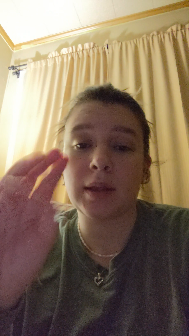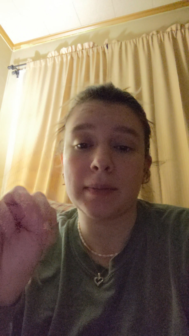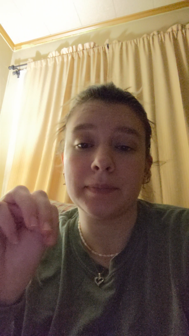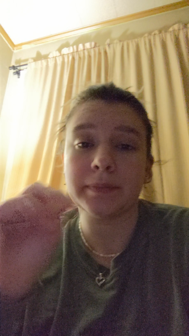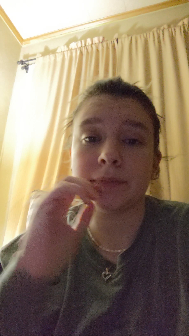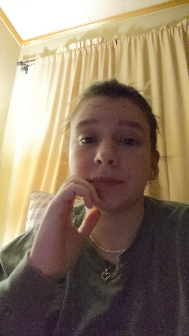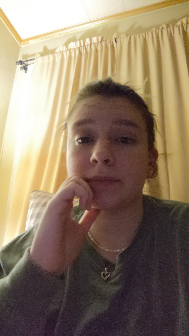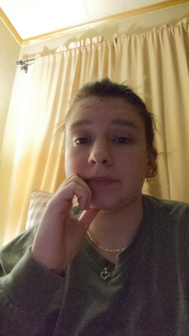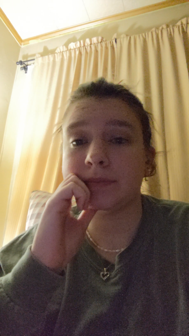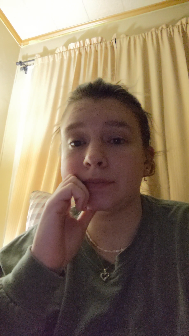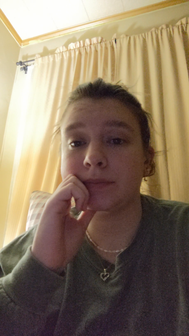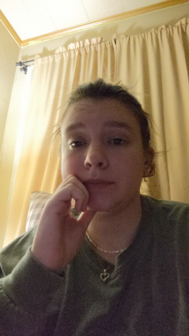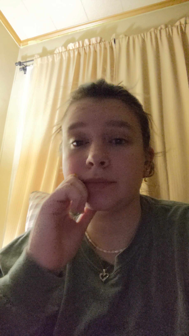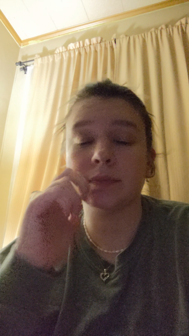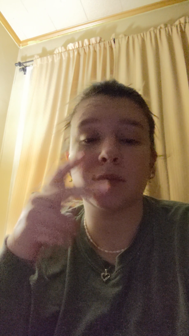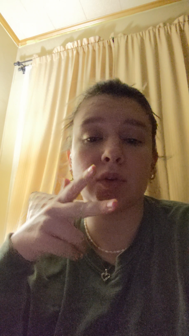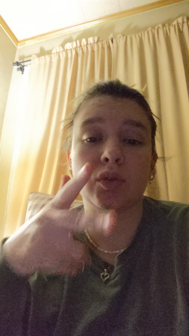garage